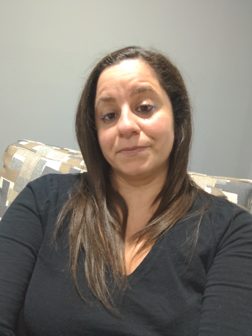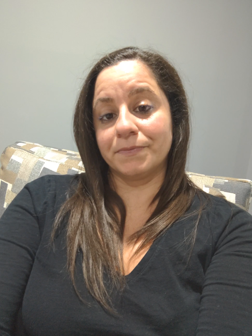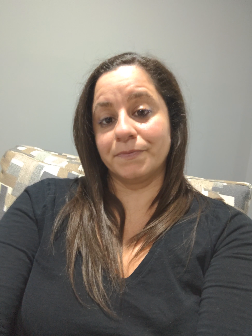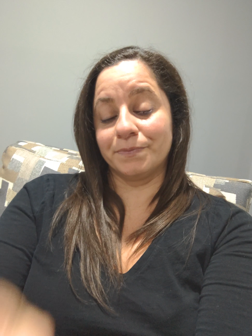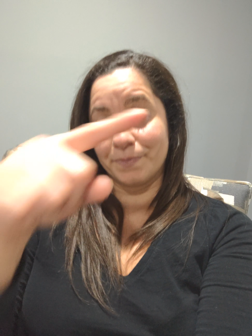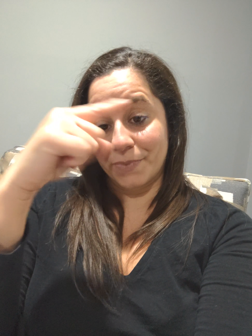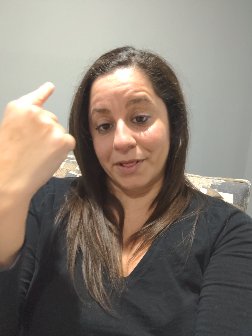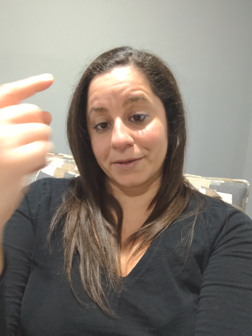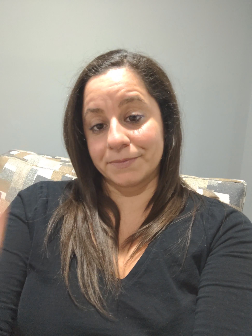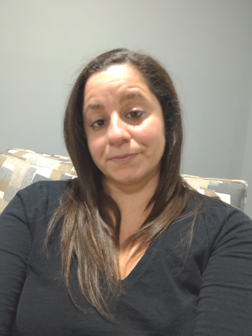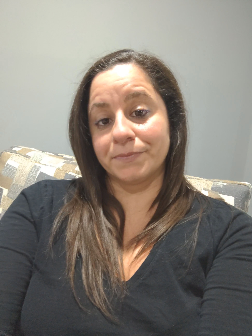black